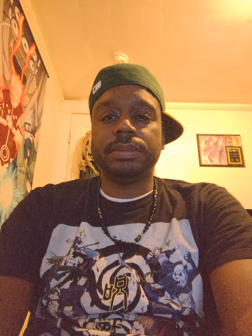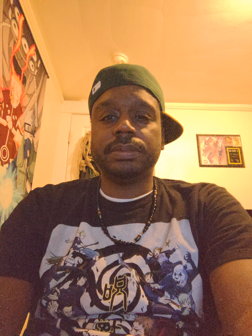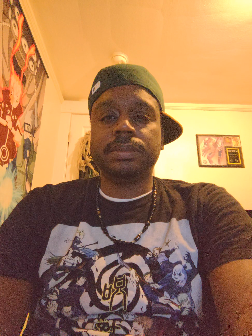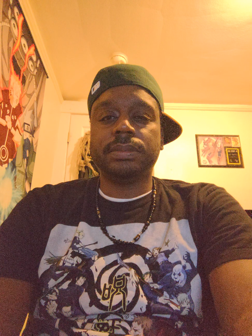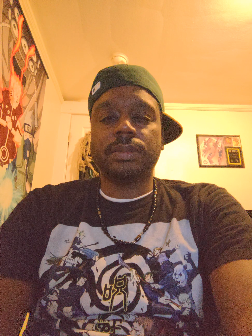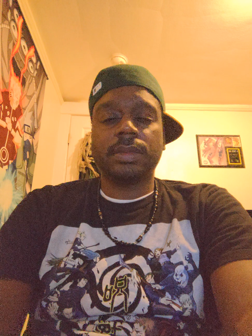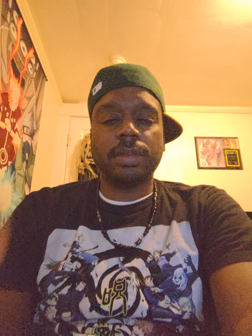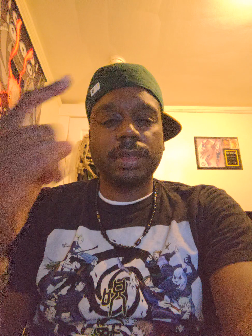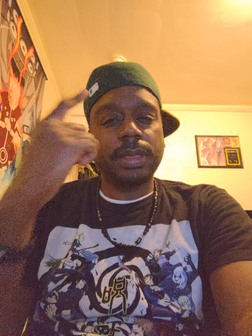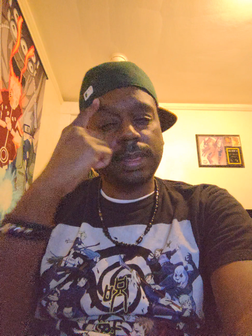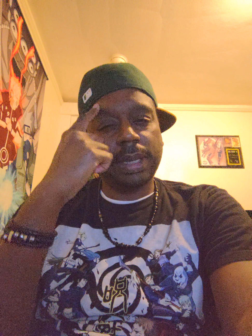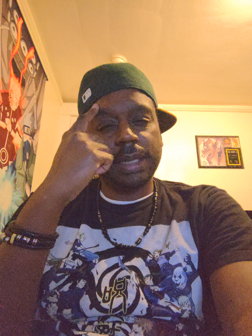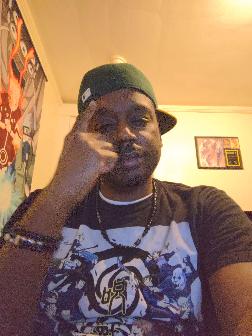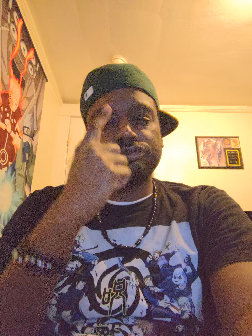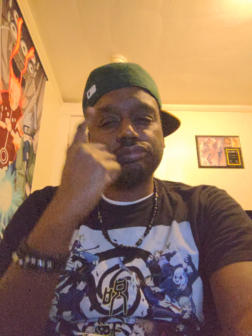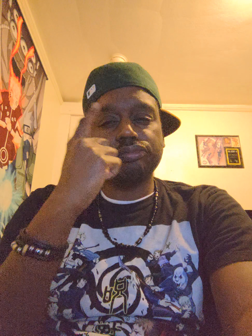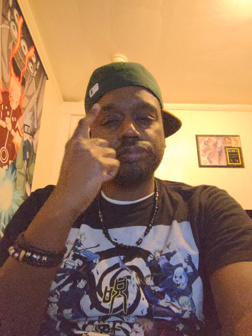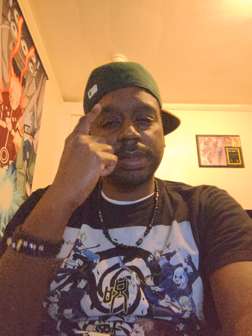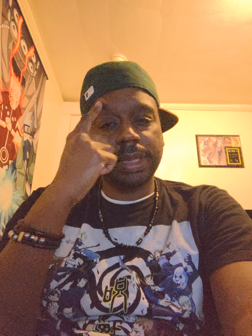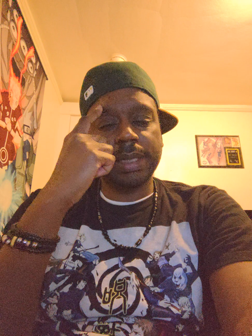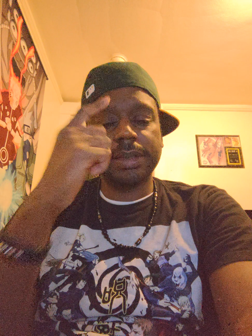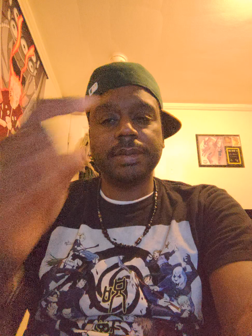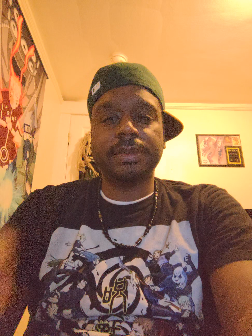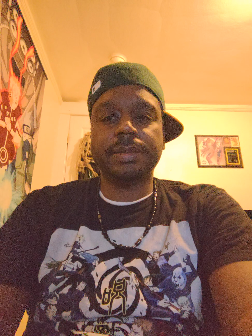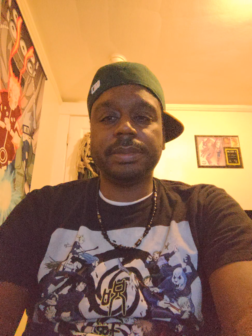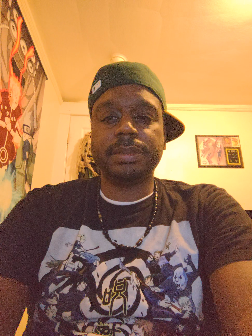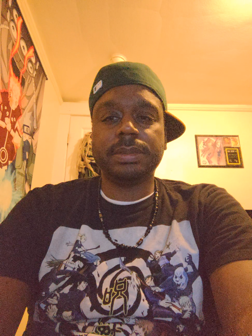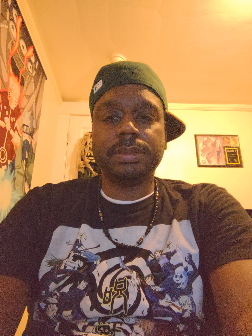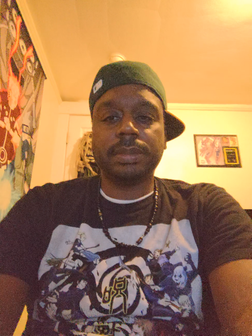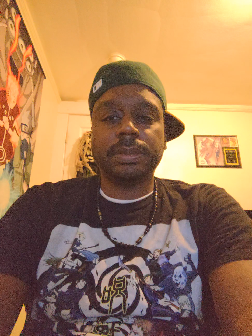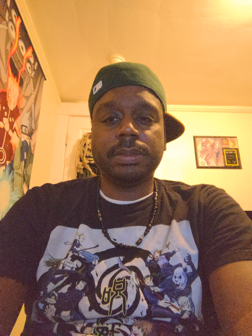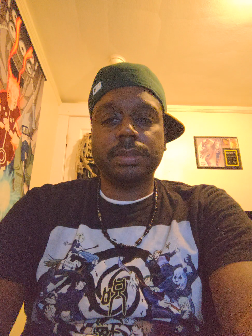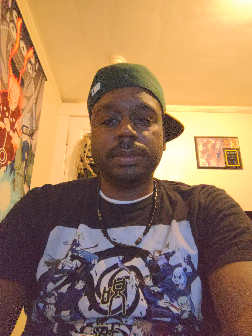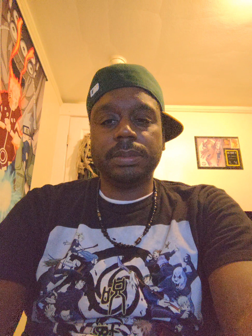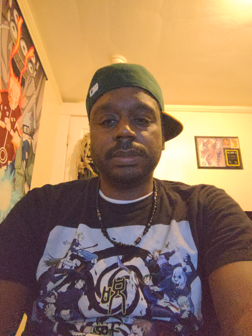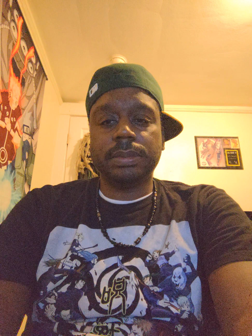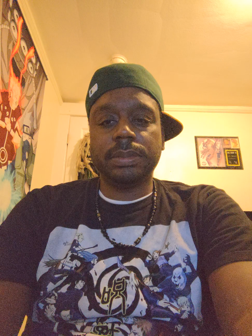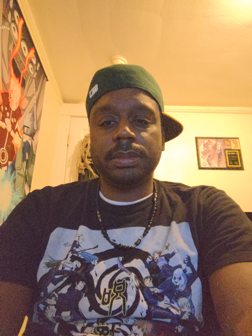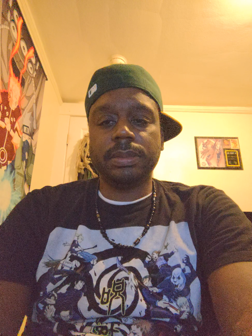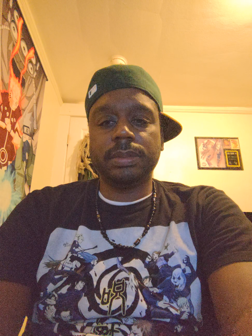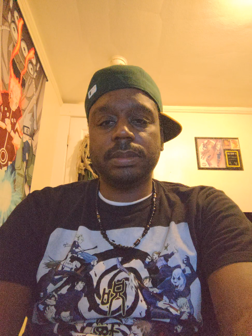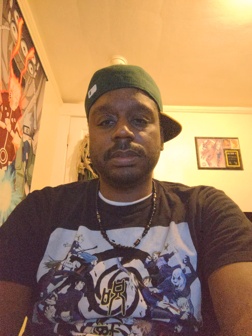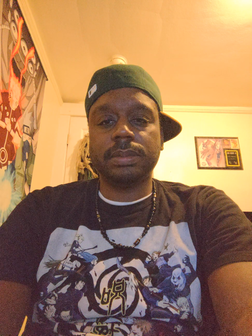think